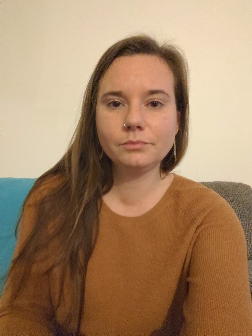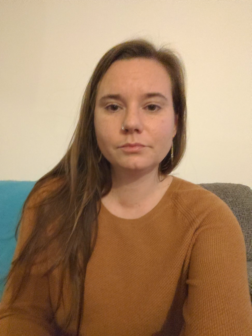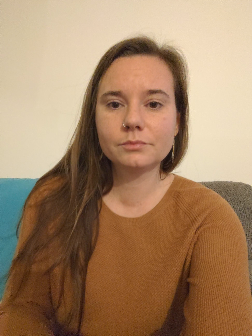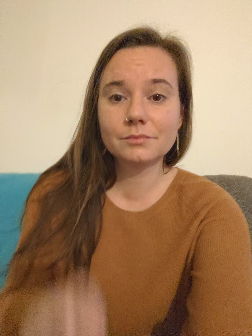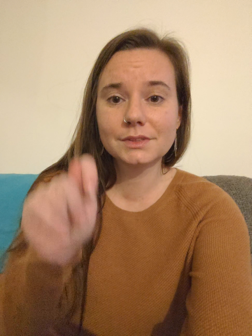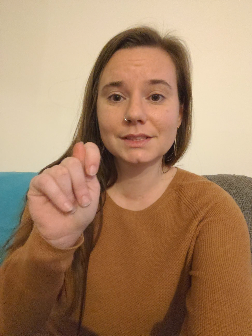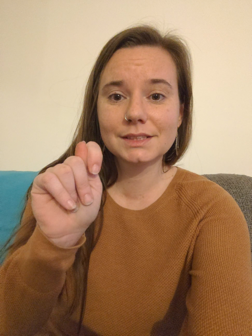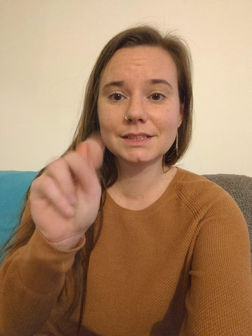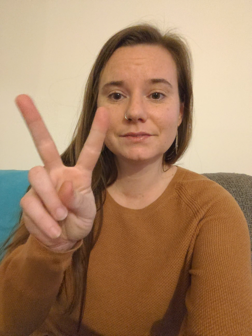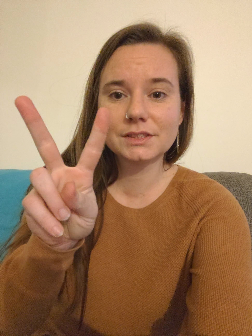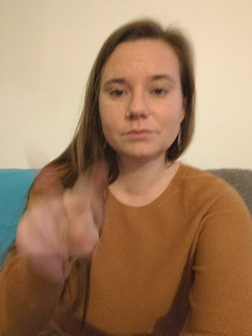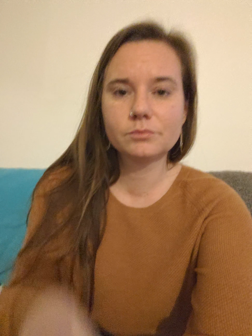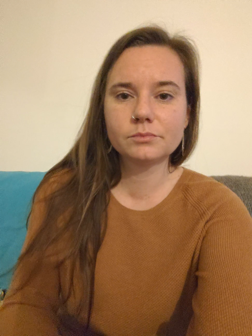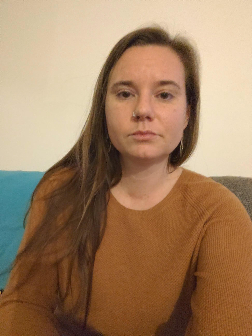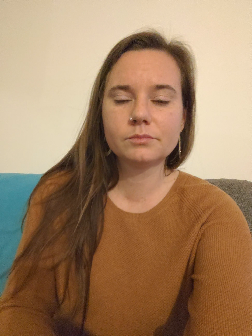TV